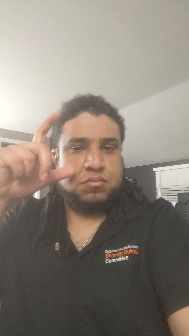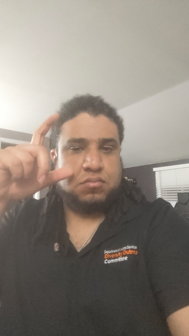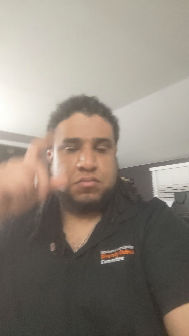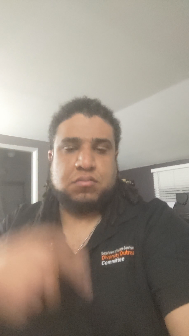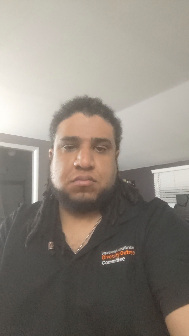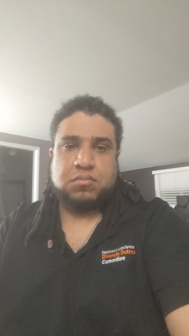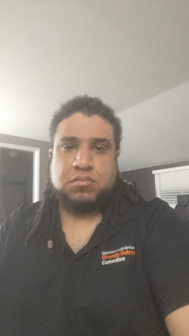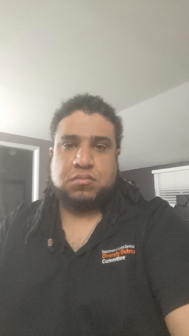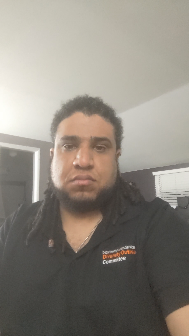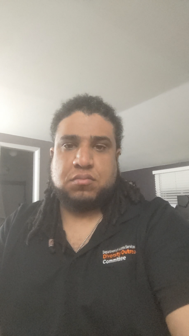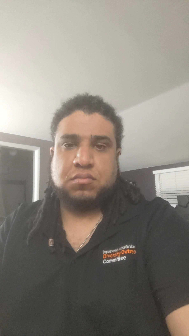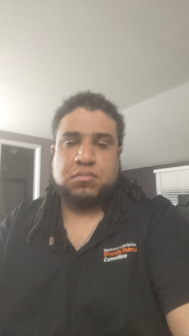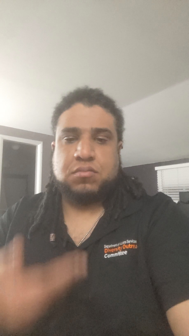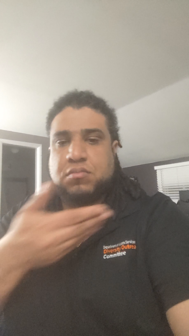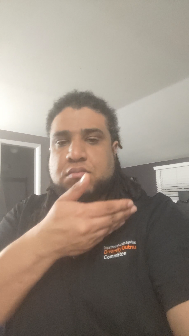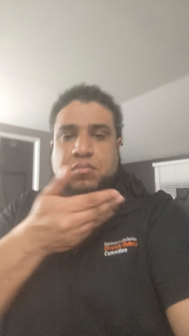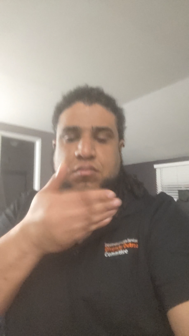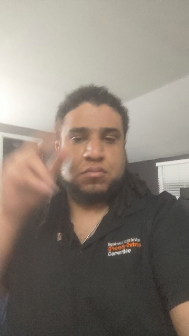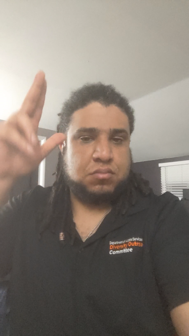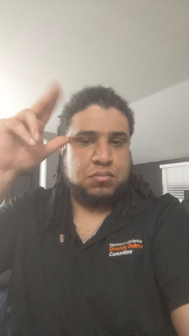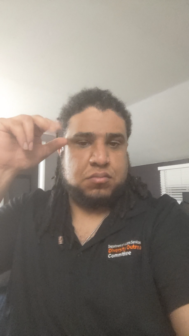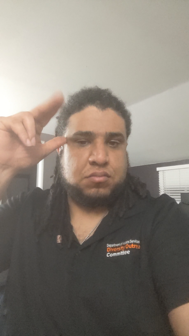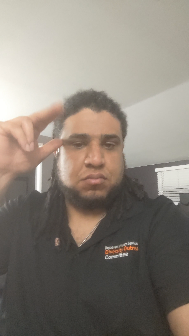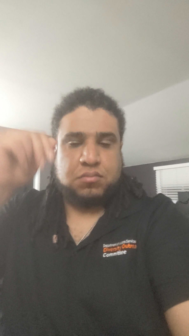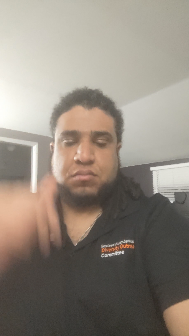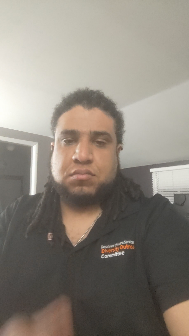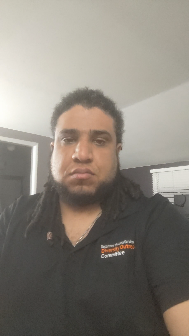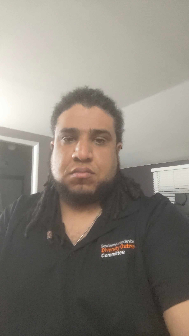pony